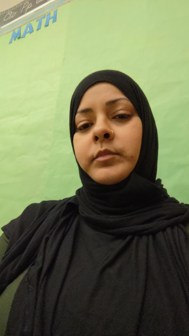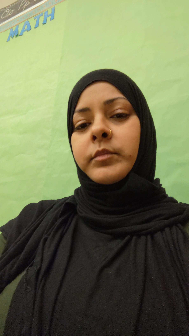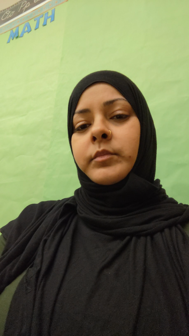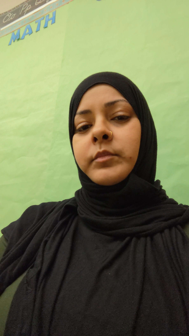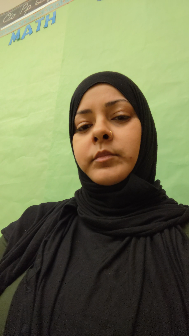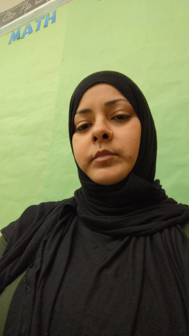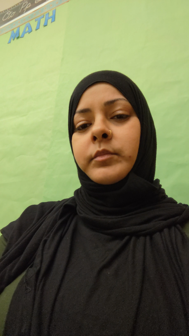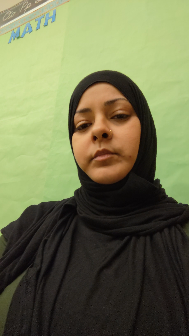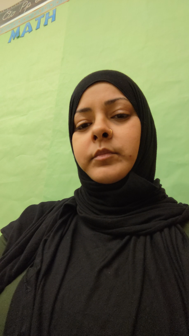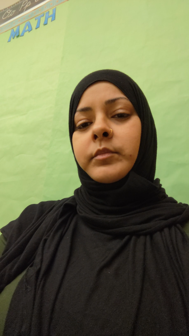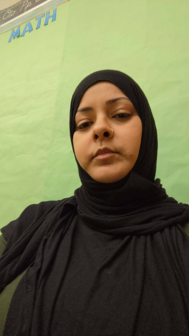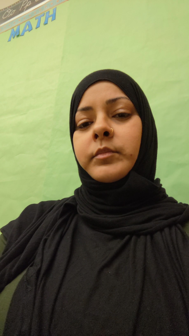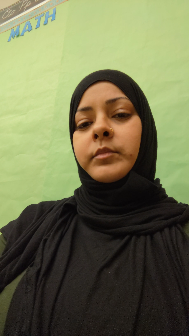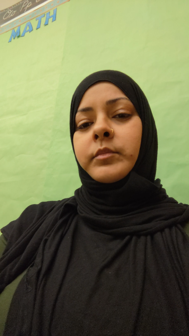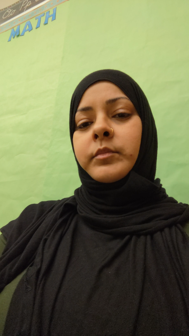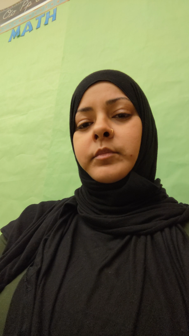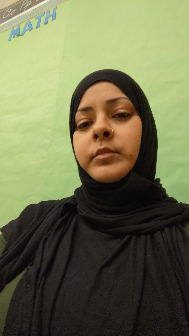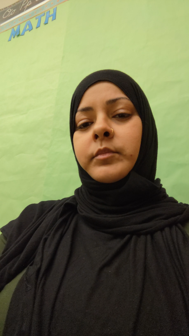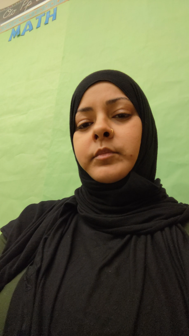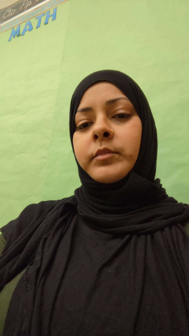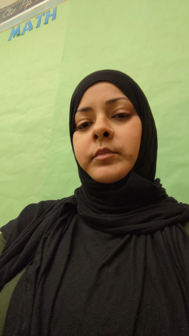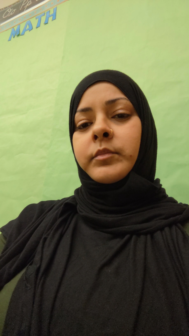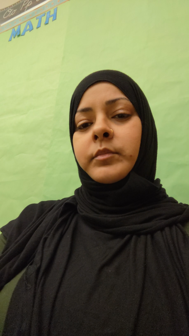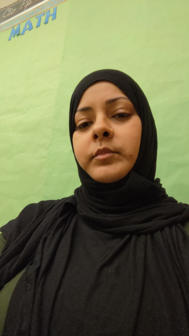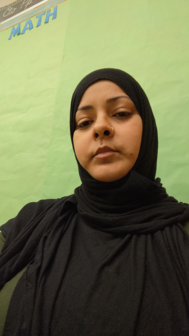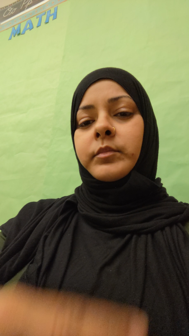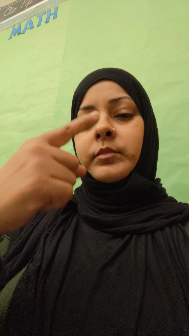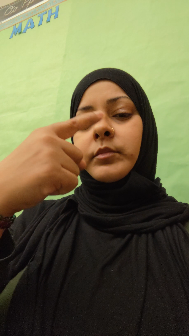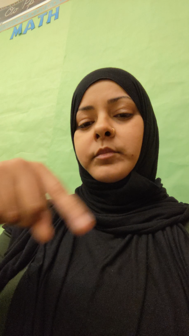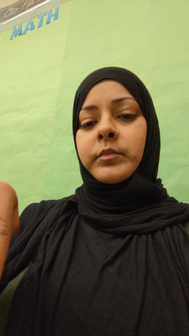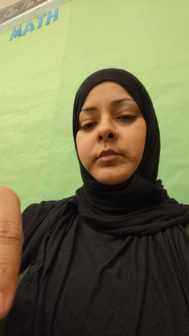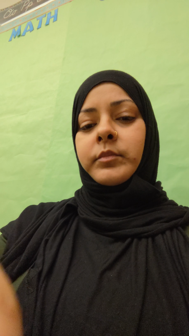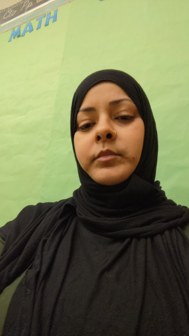cut